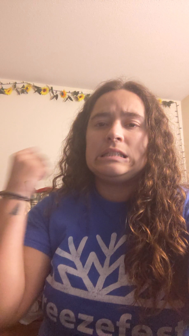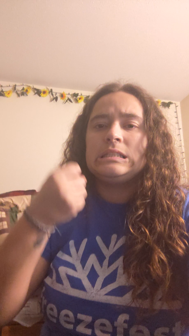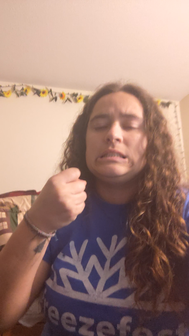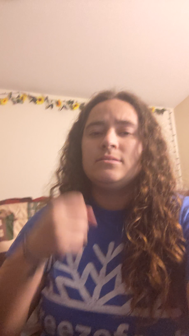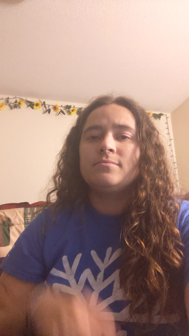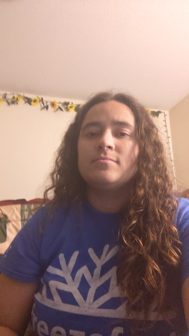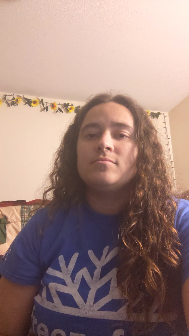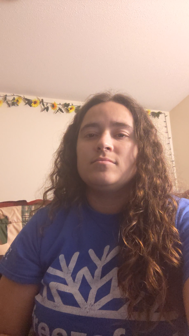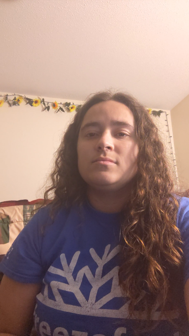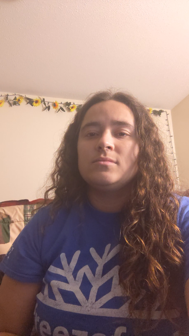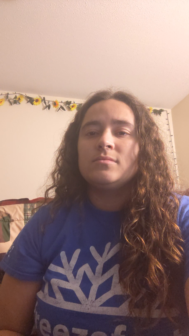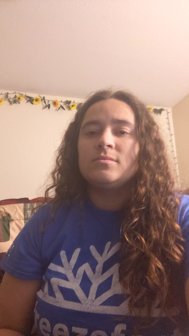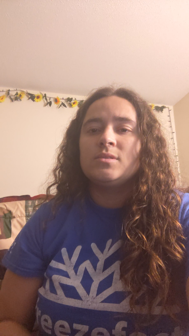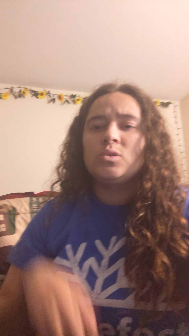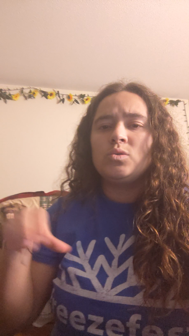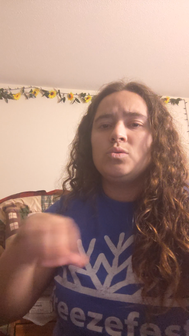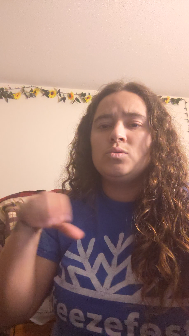does